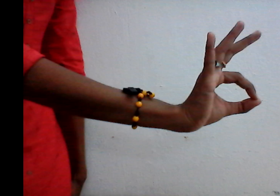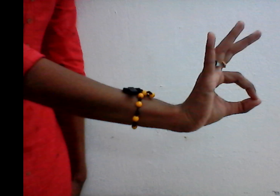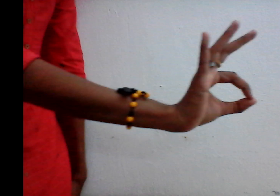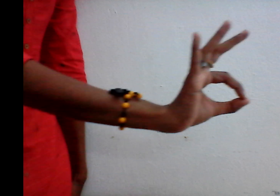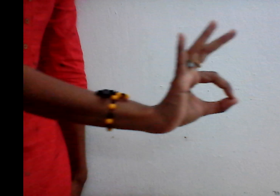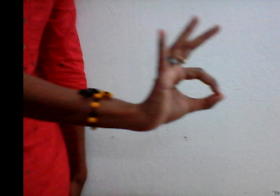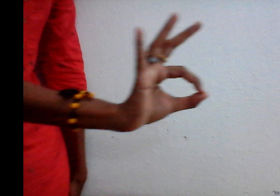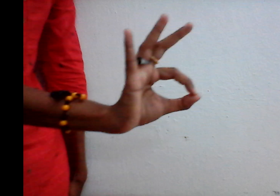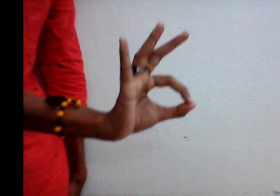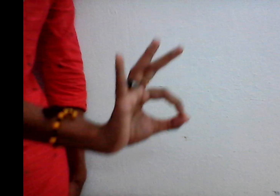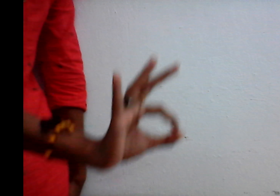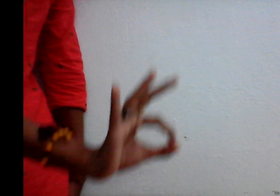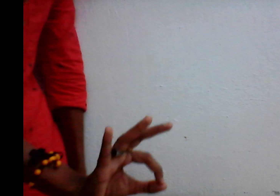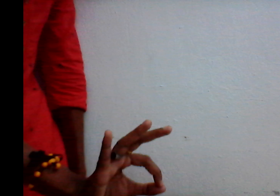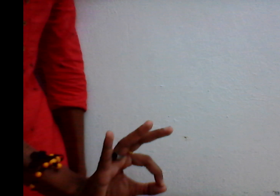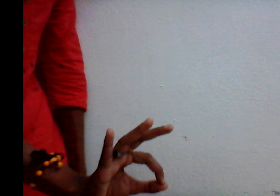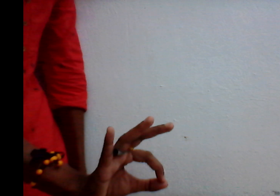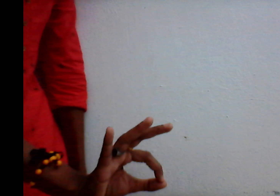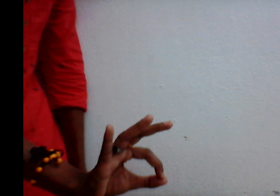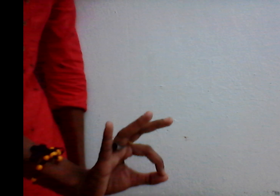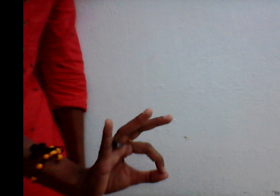ഔ